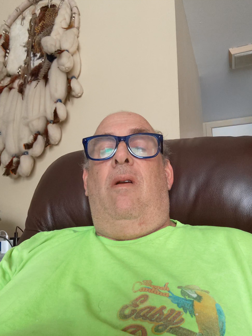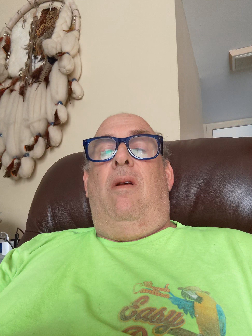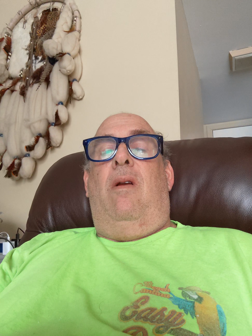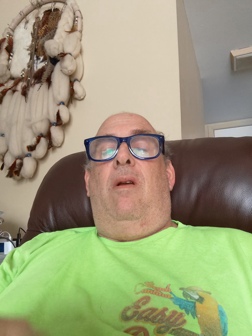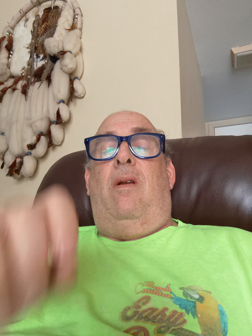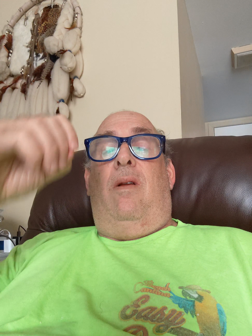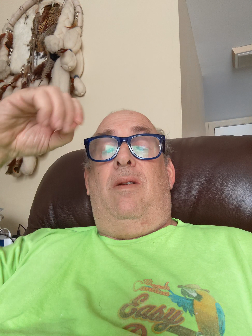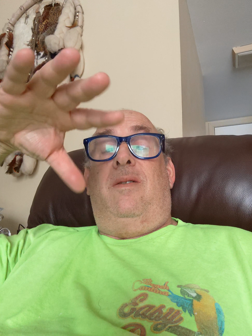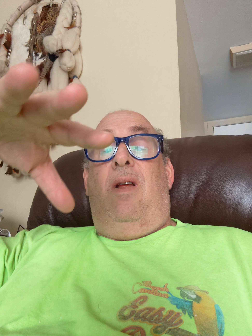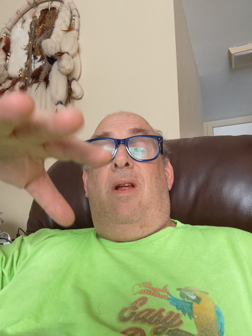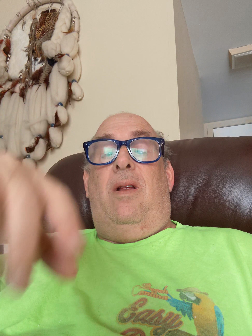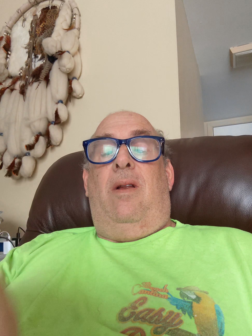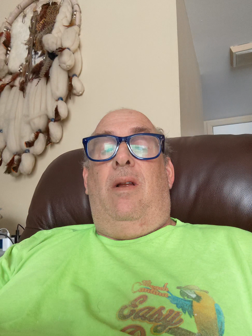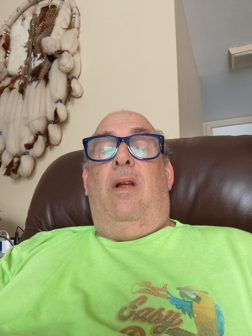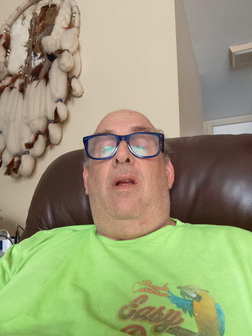sun